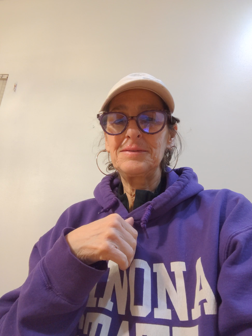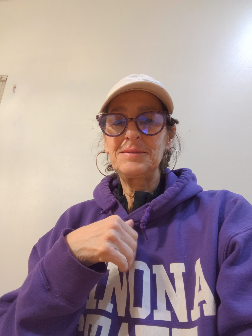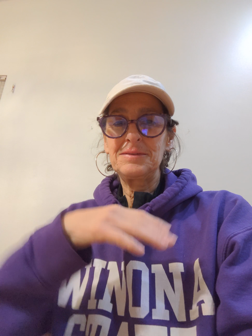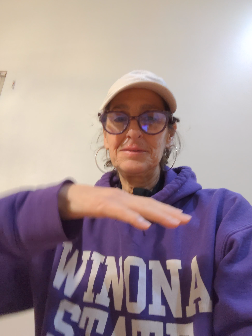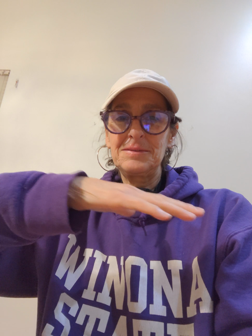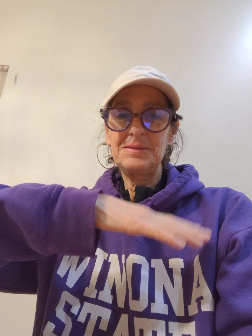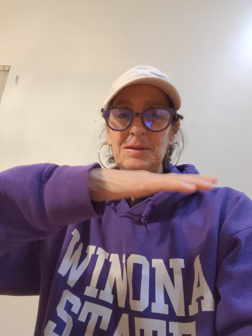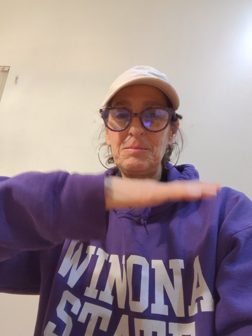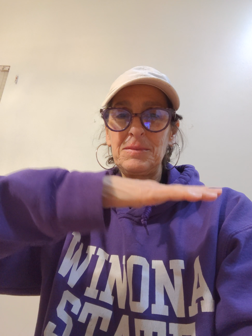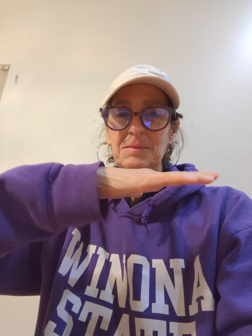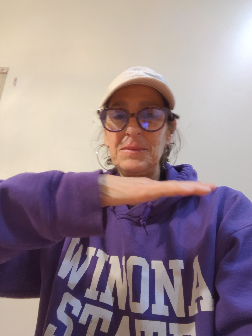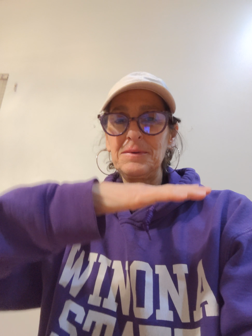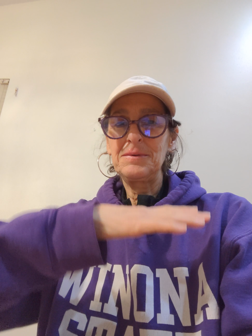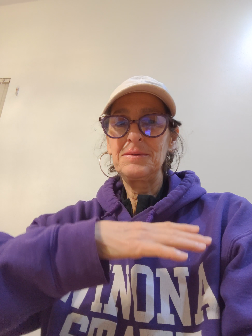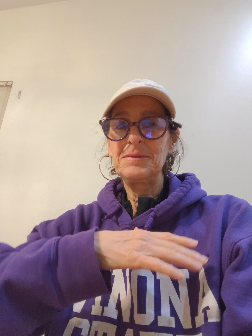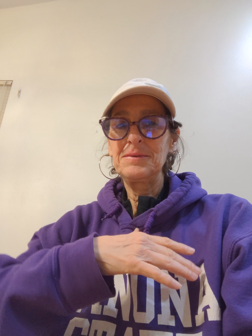table